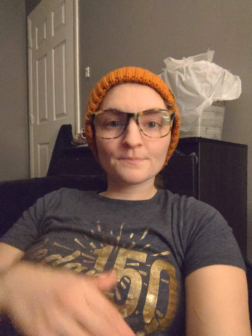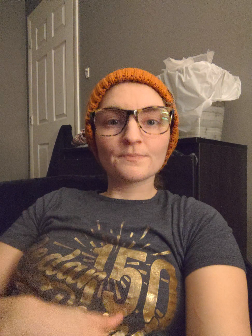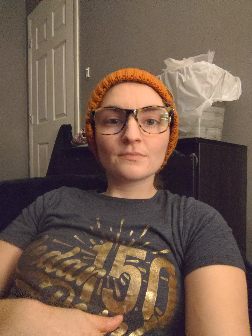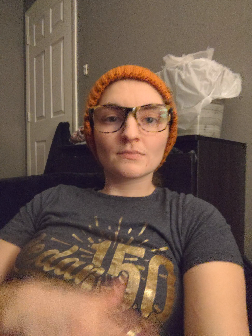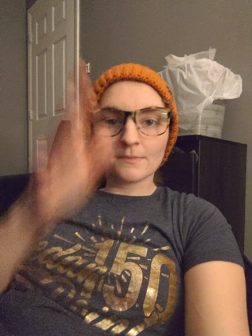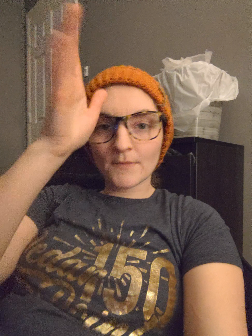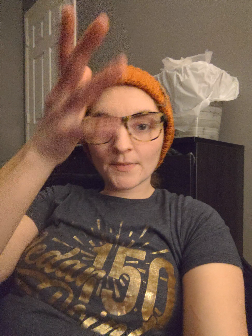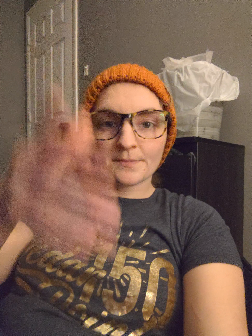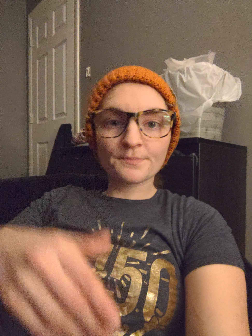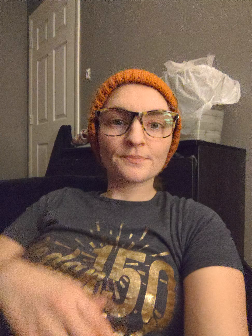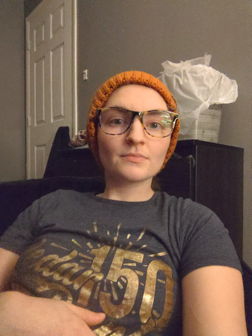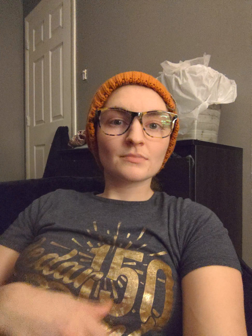grandpa